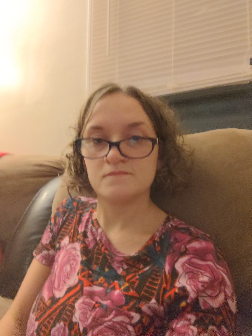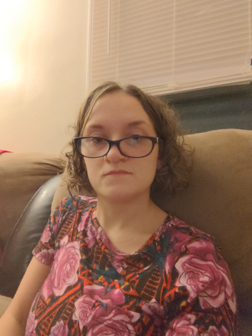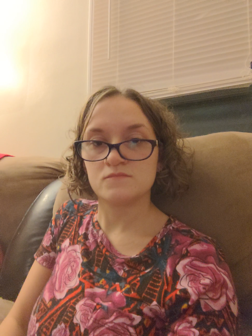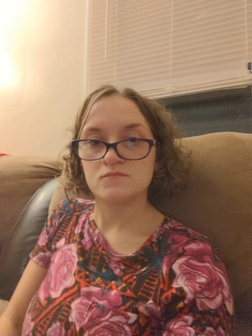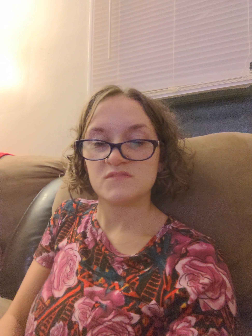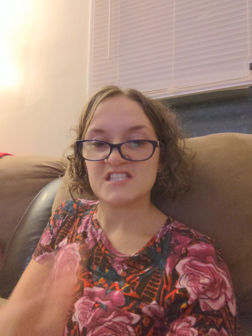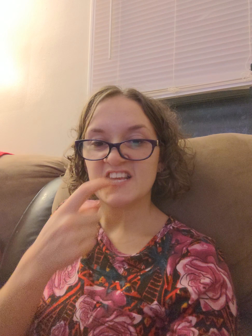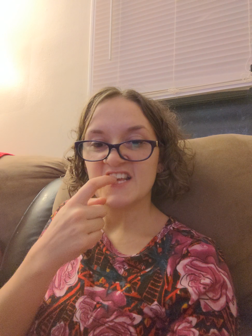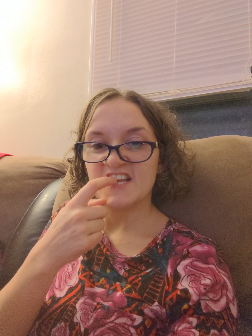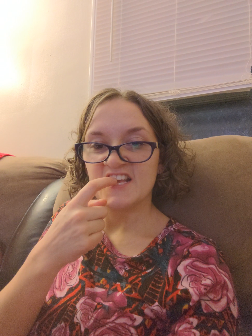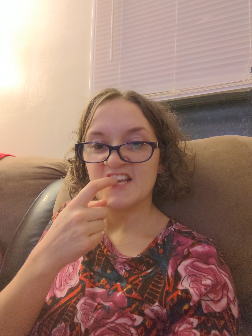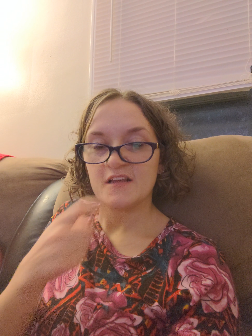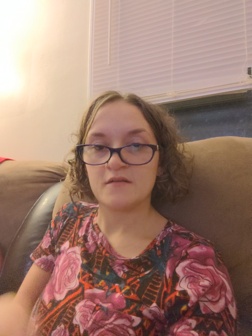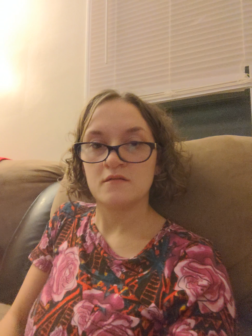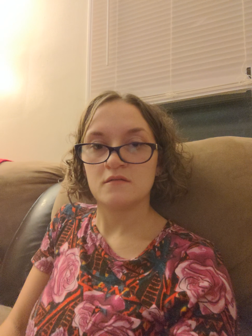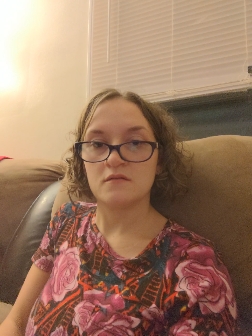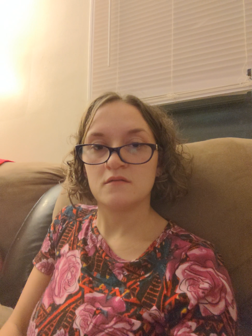tooth